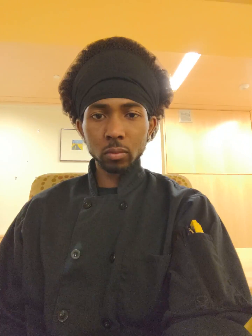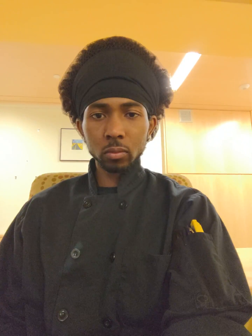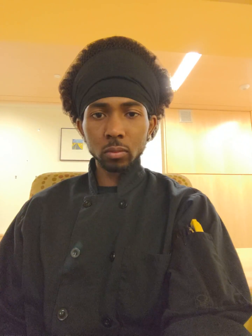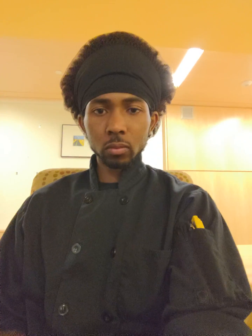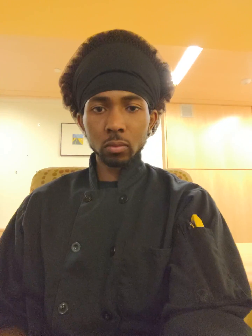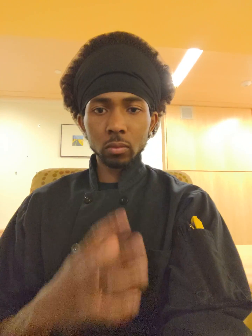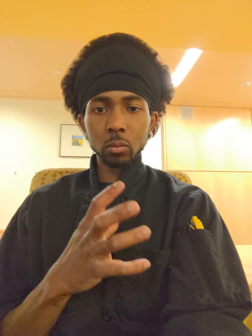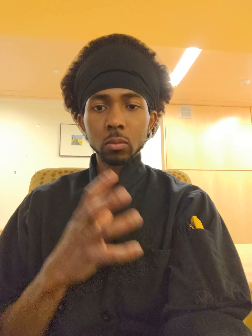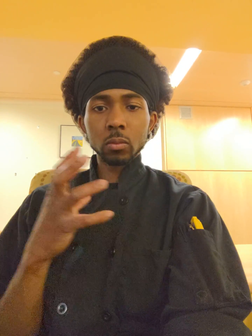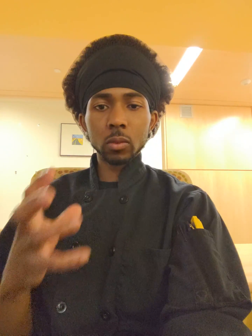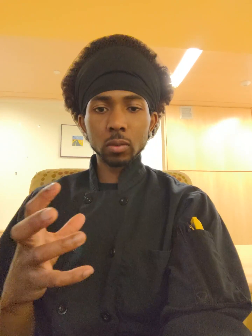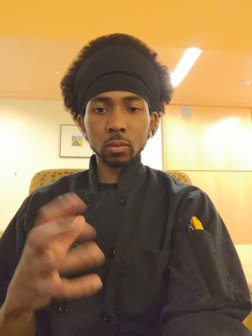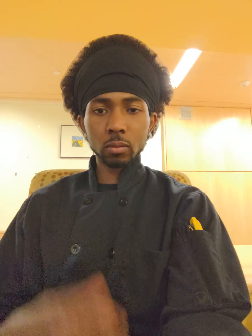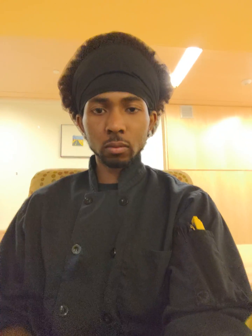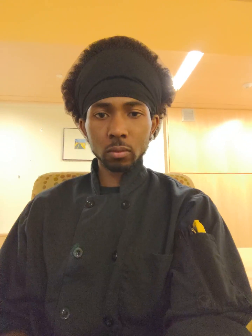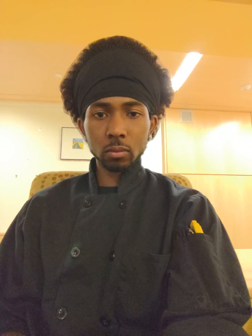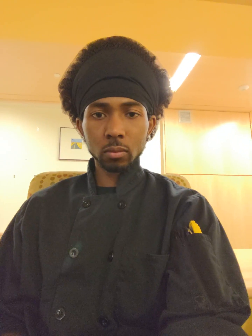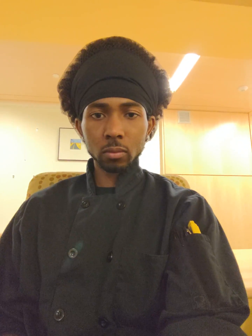much